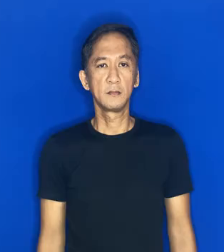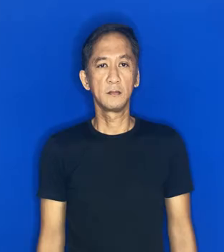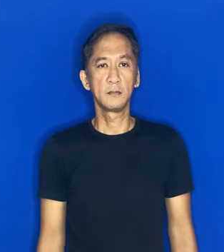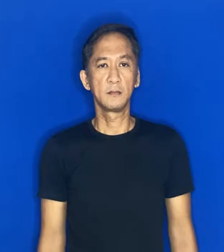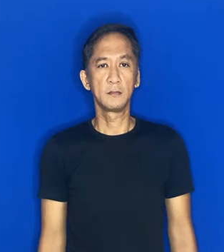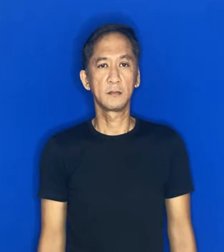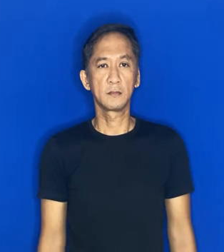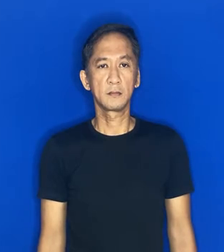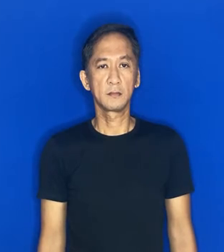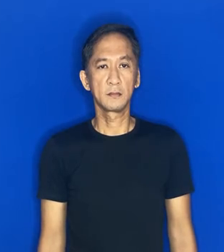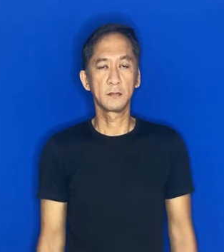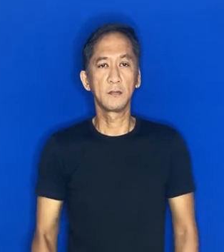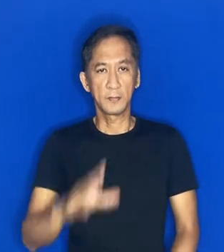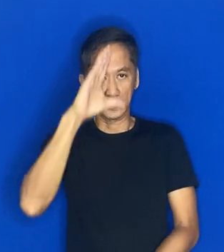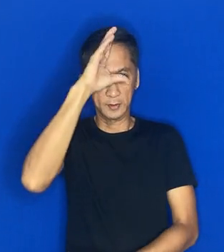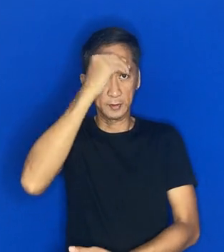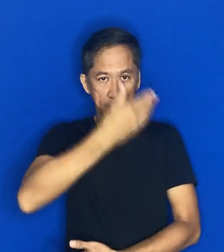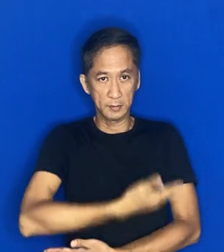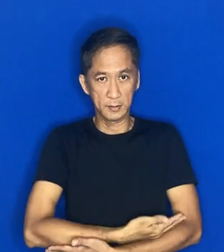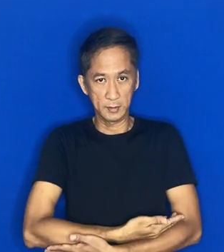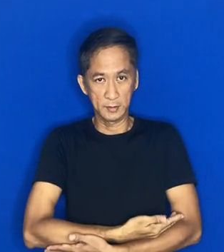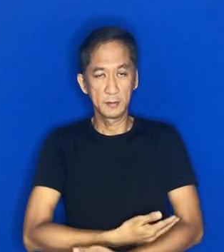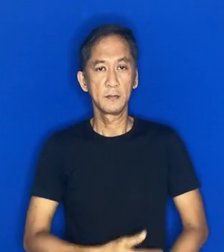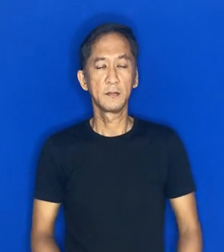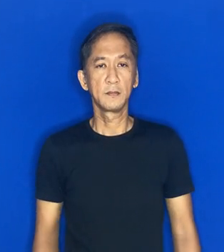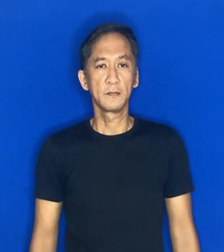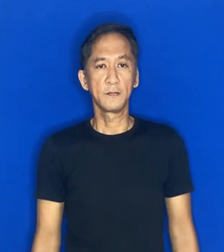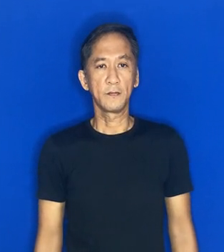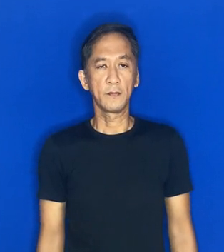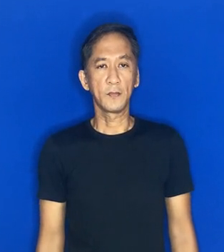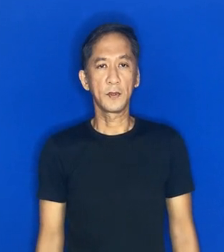son